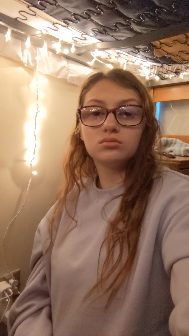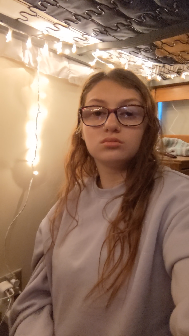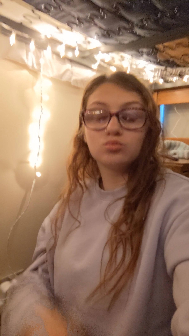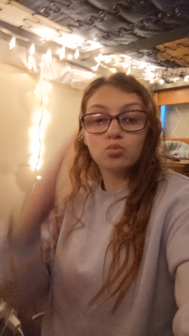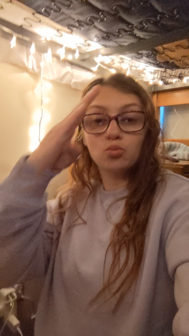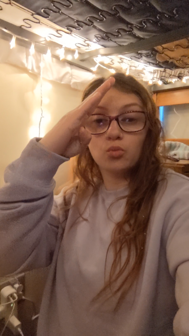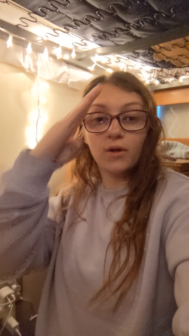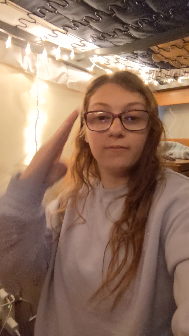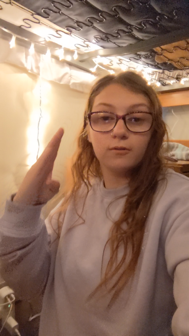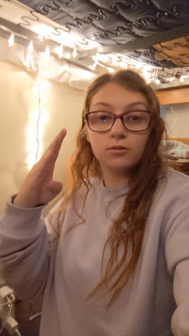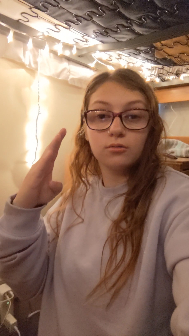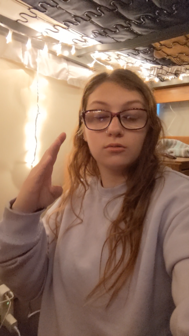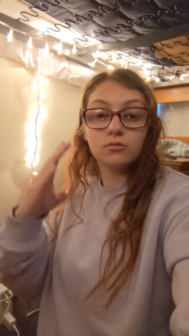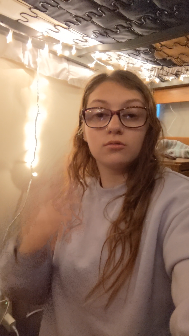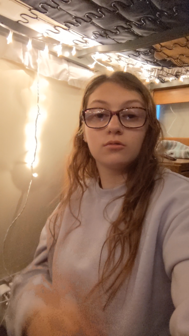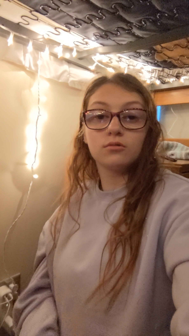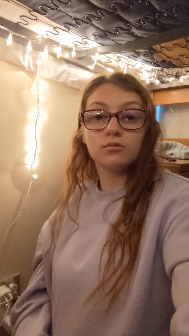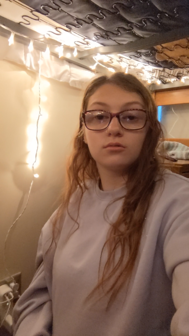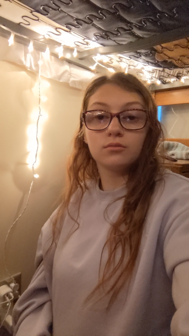roof